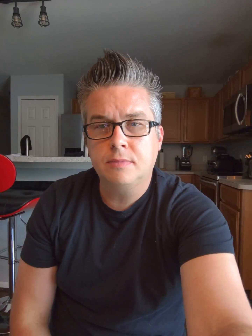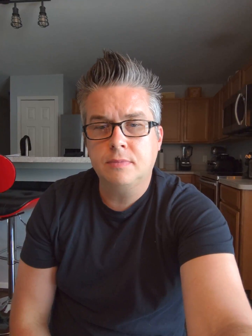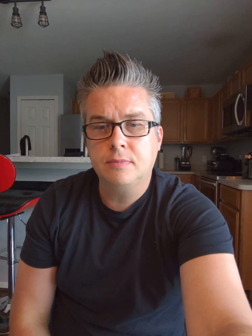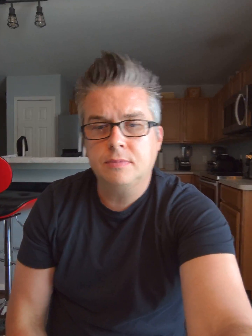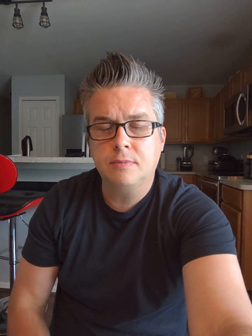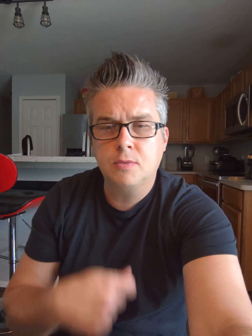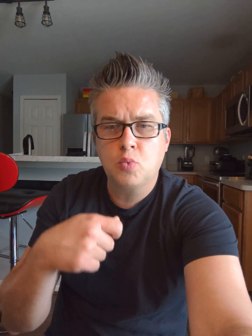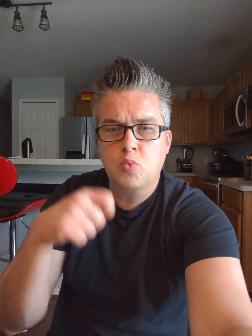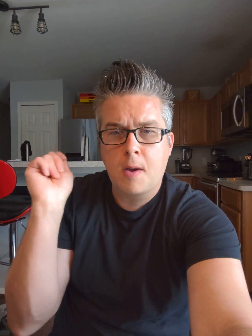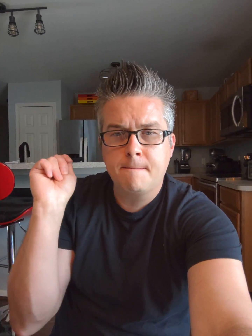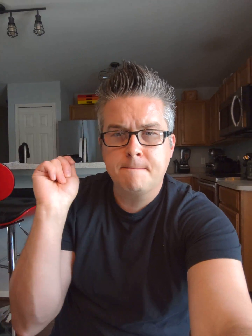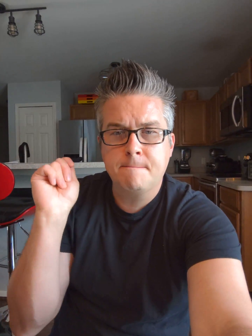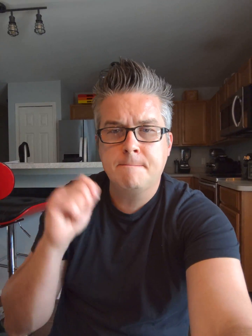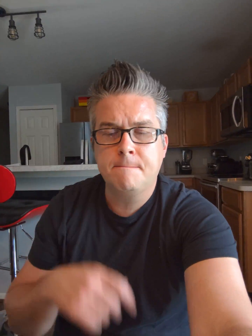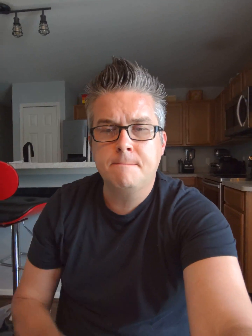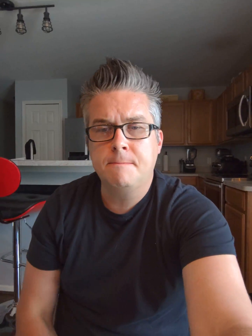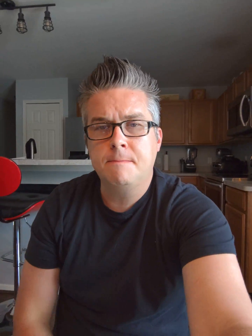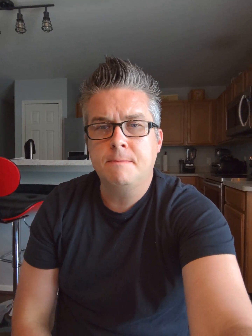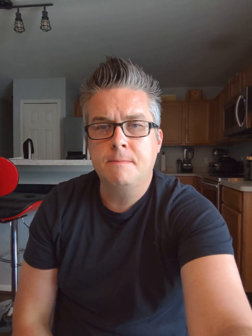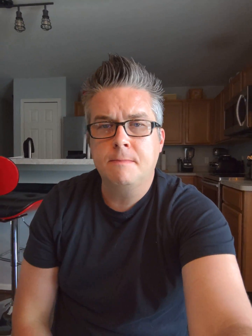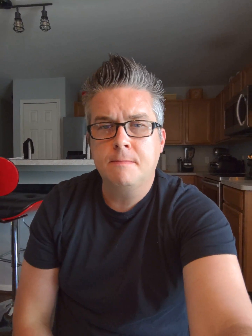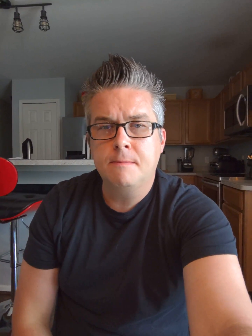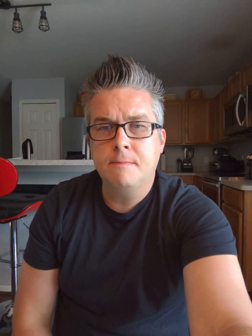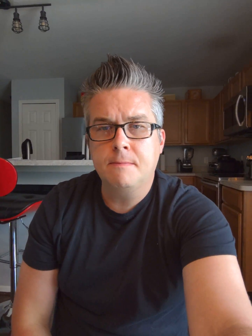rip